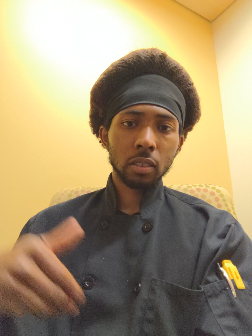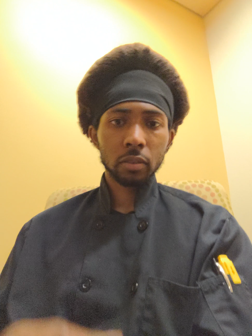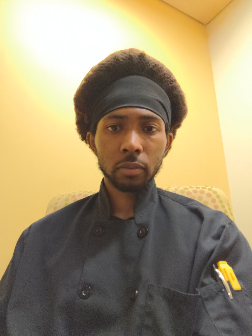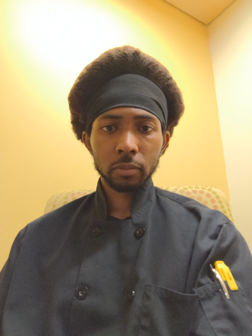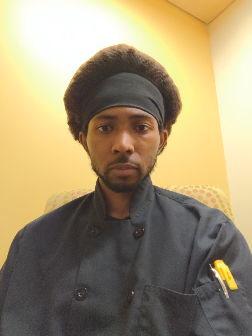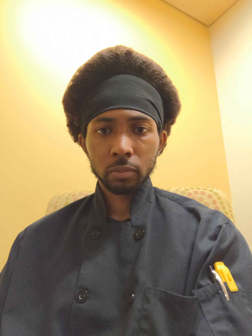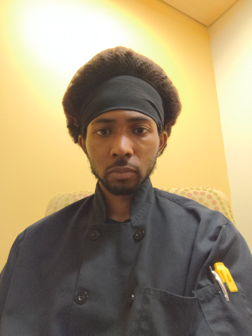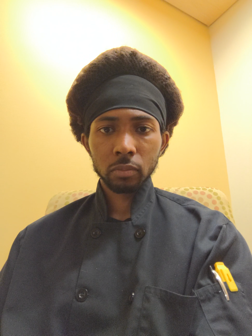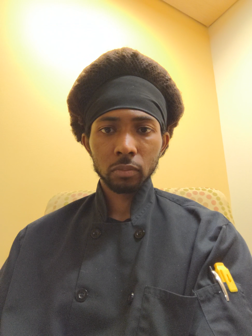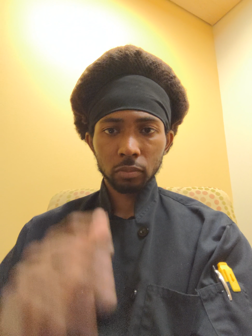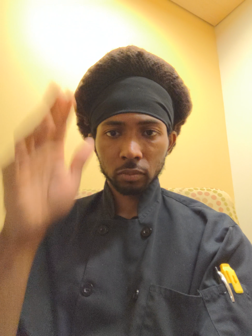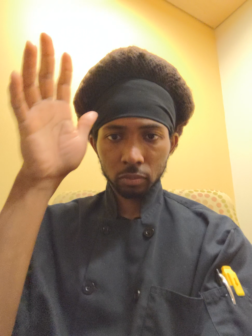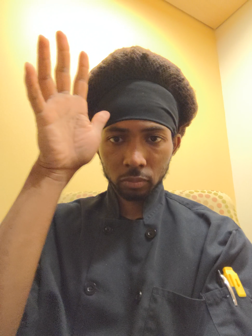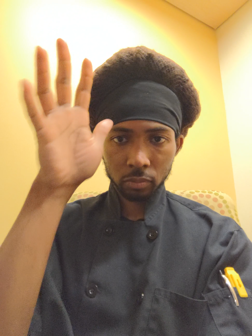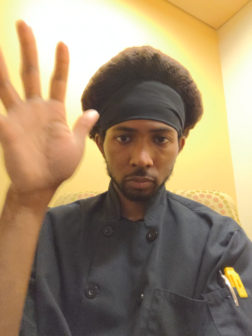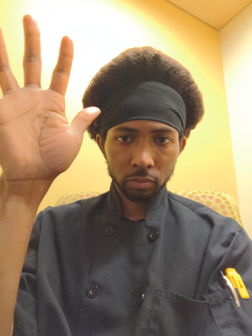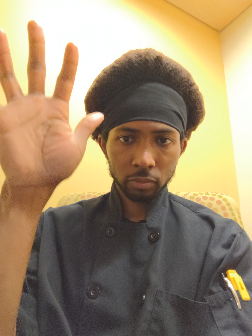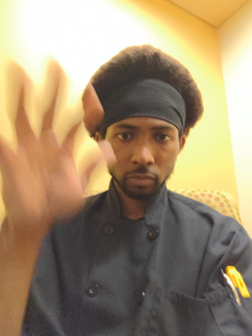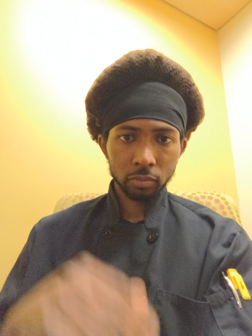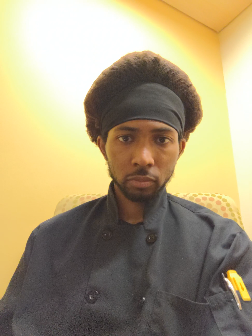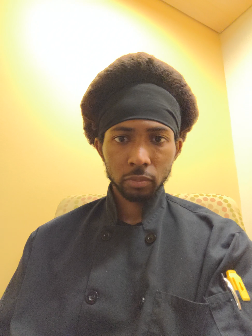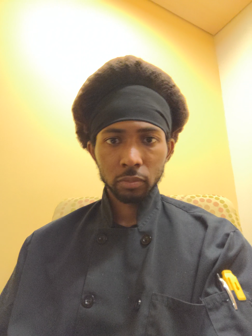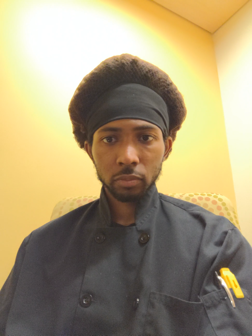deer